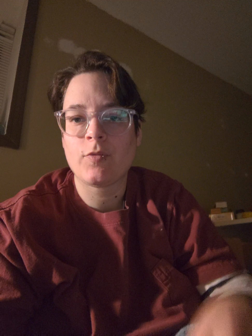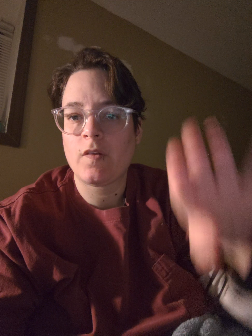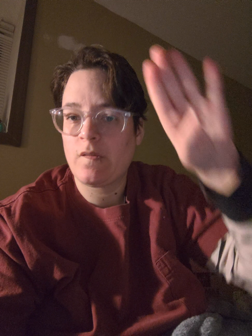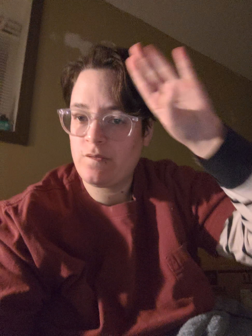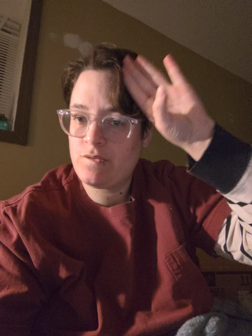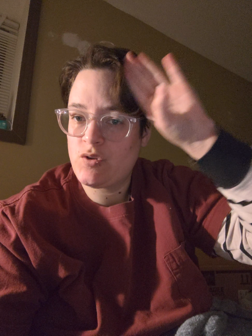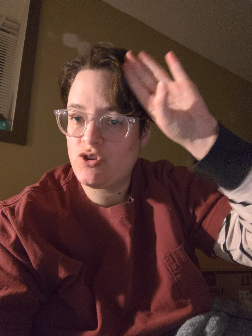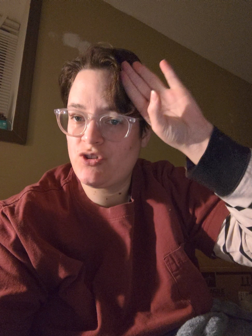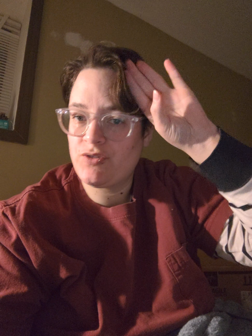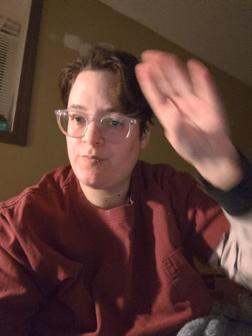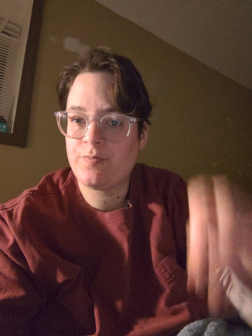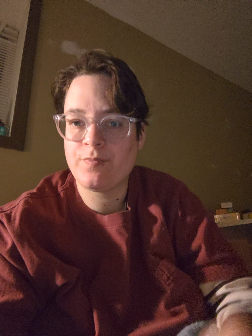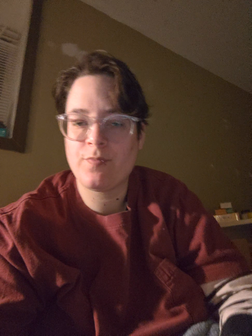fireman